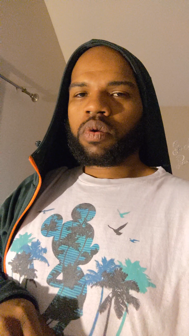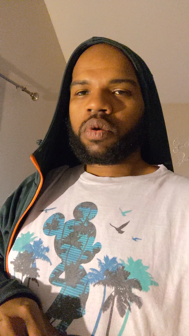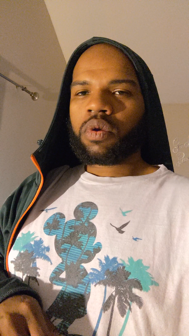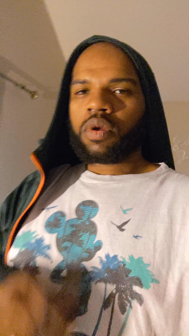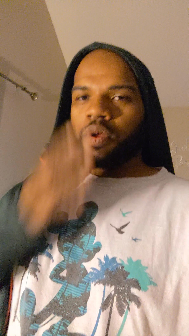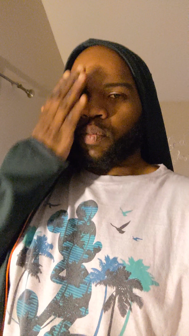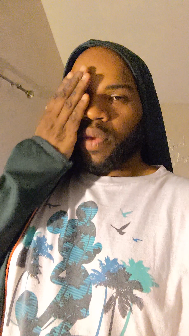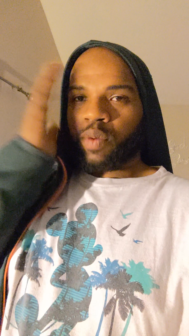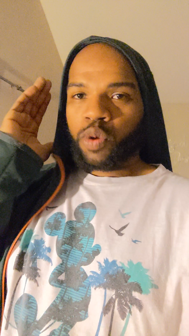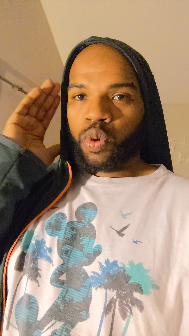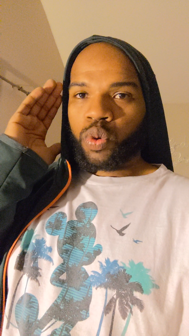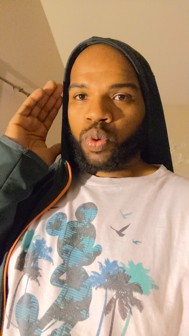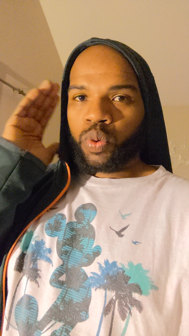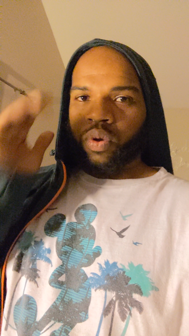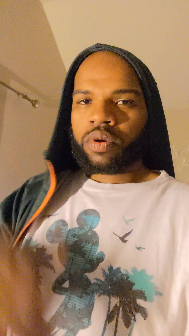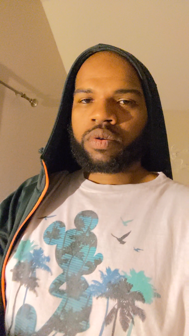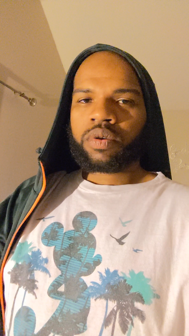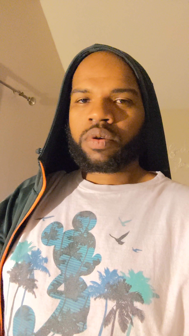peekaboo